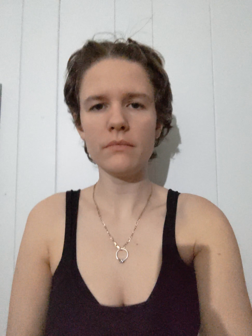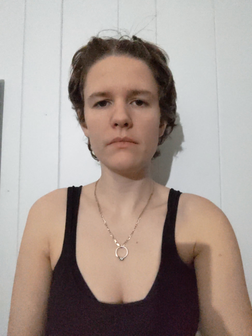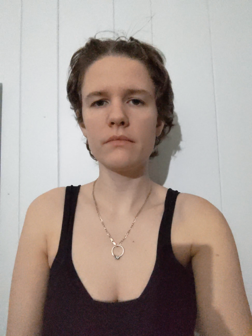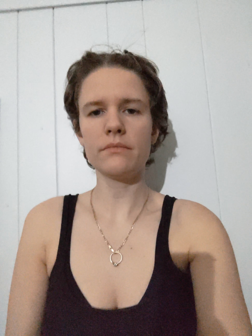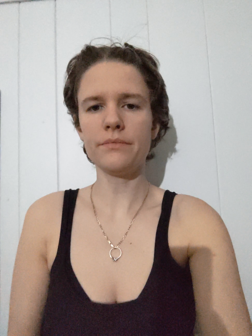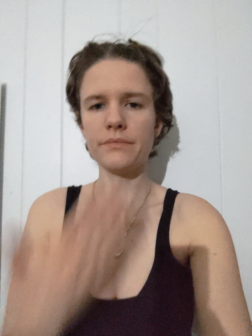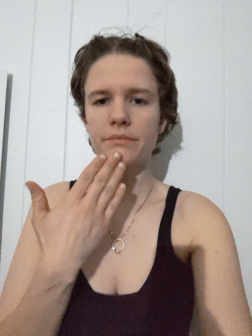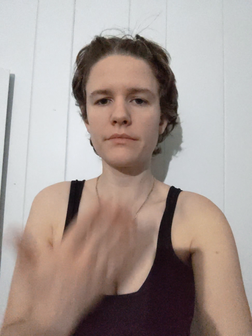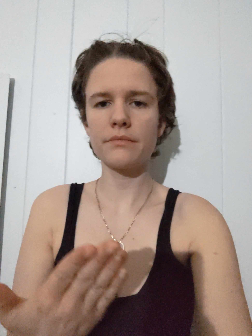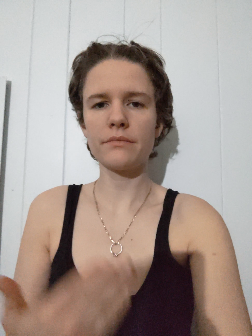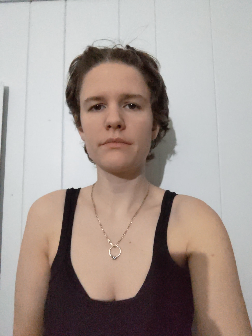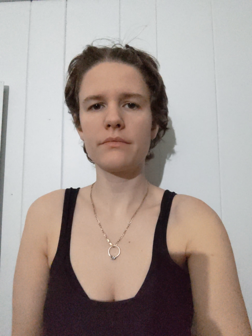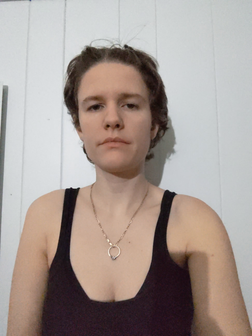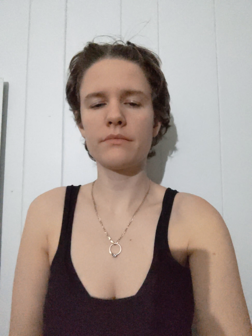thank you